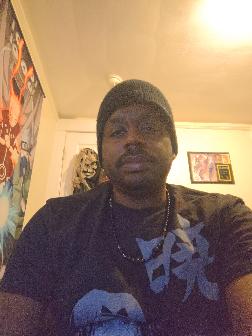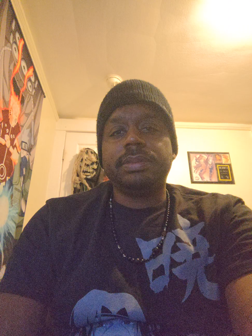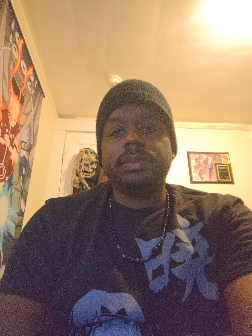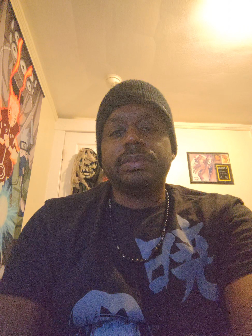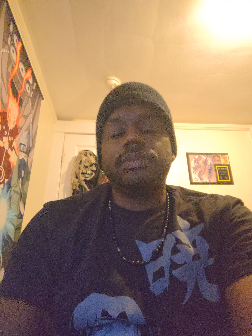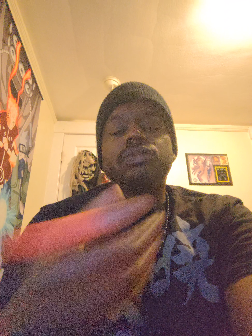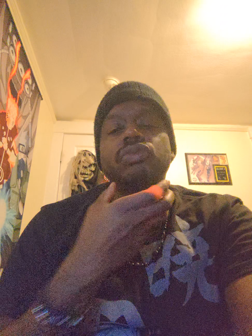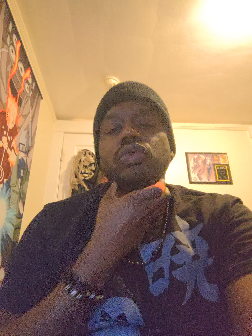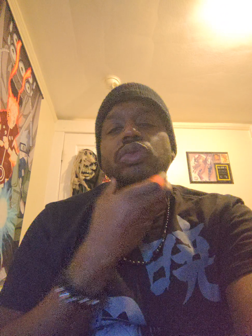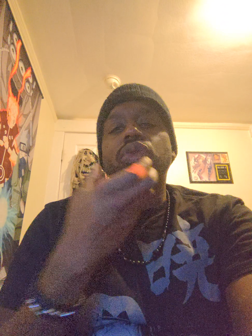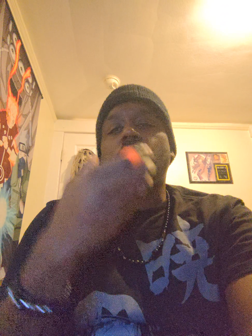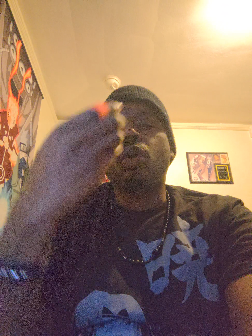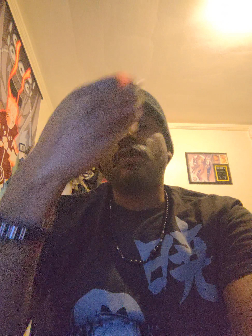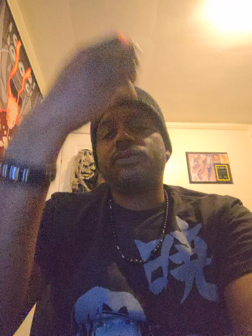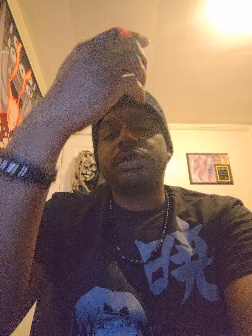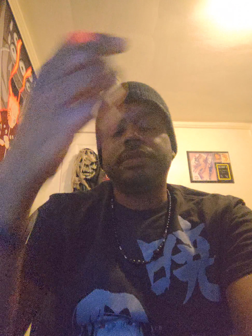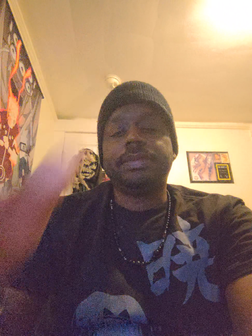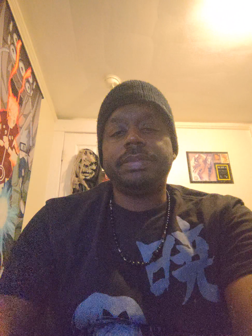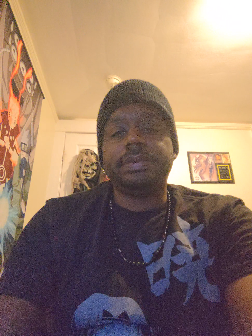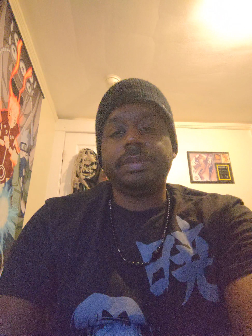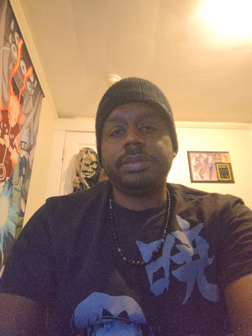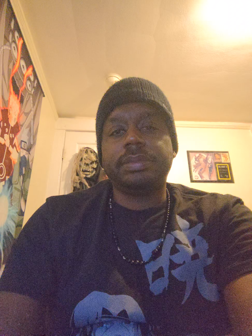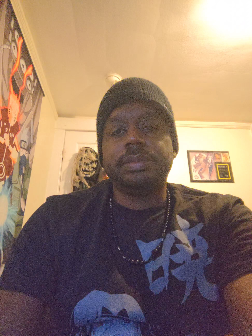giraffe